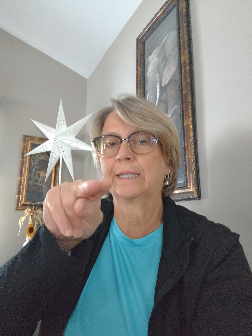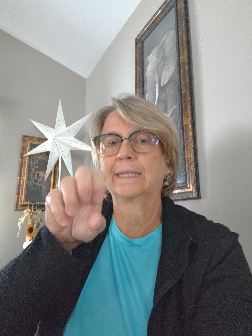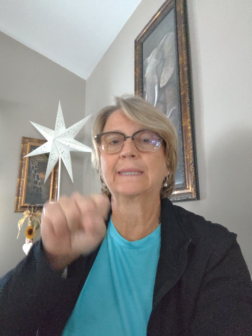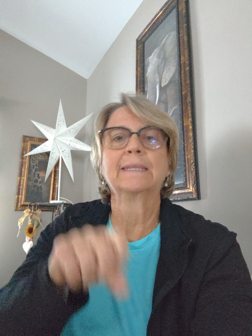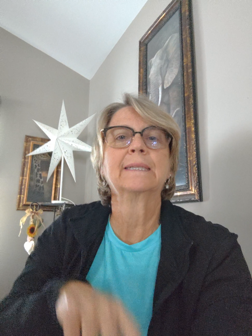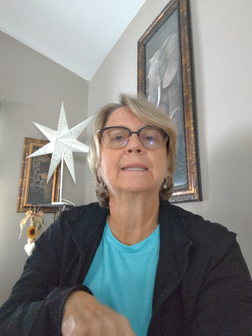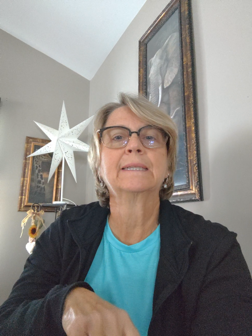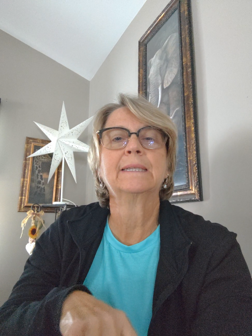jeans